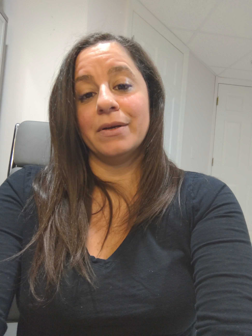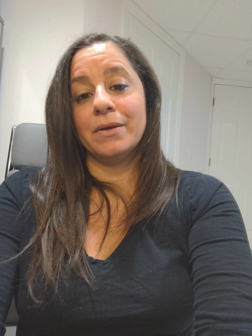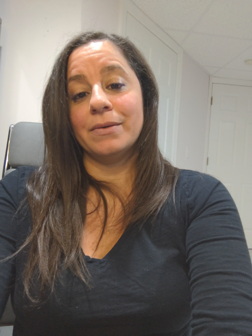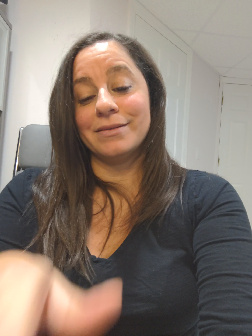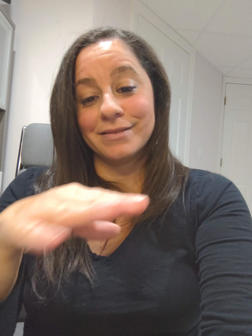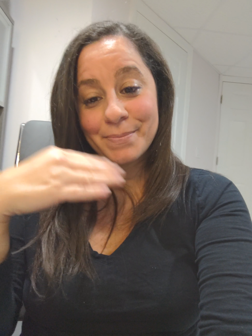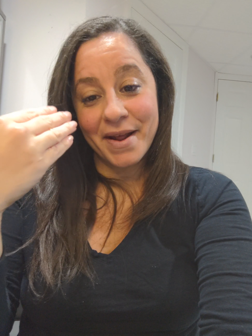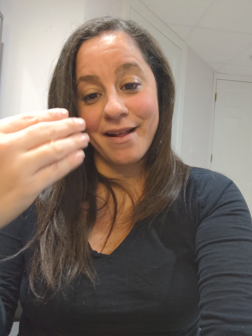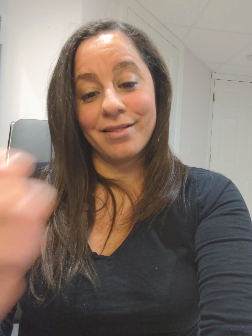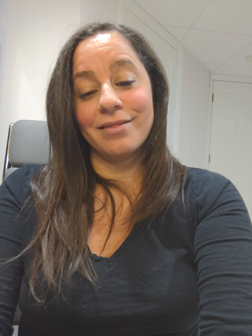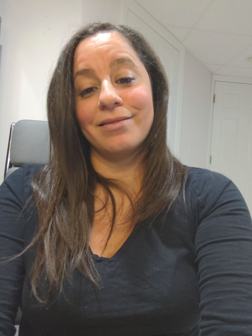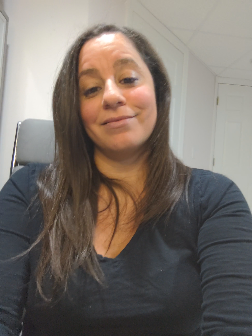smile